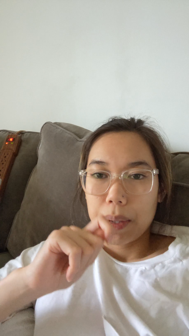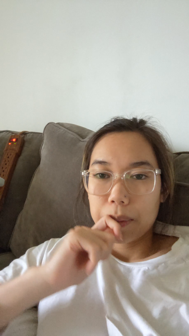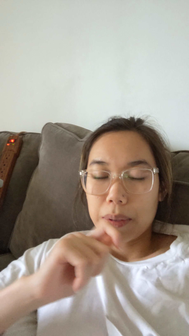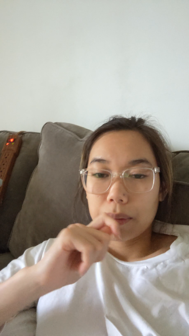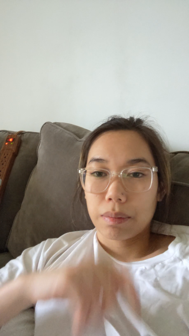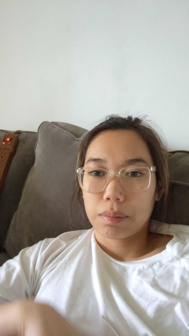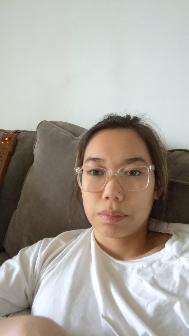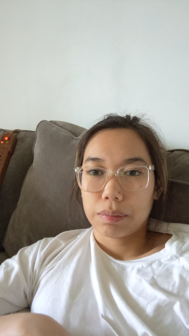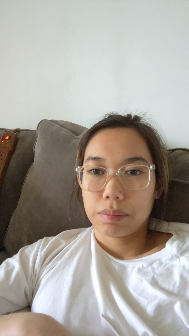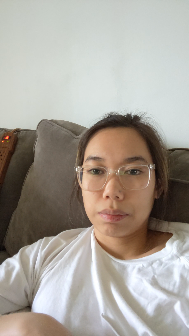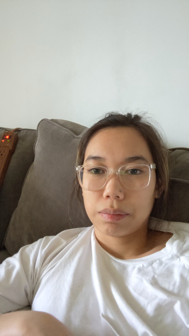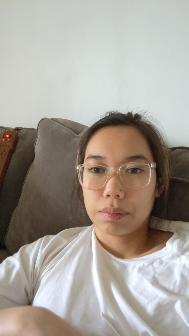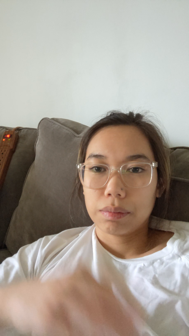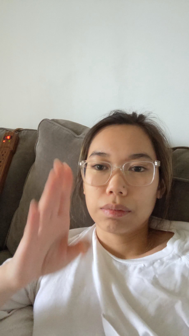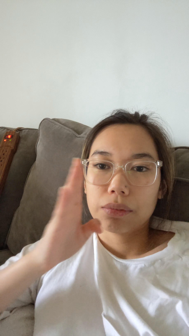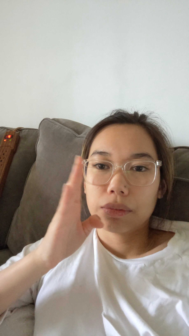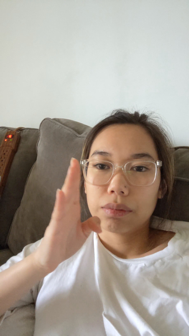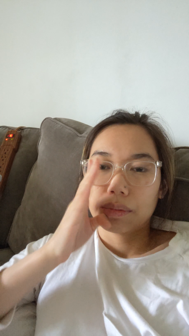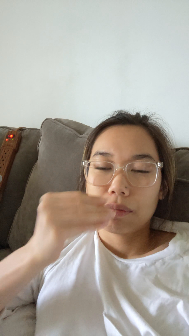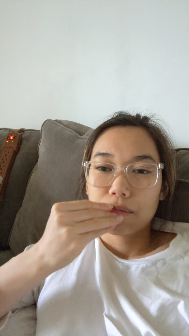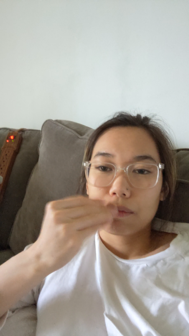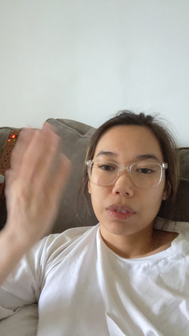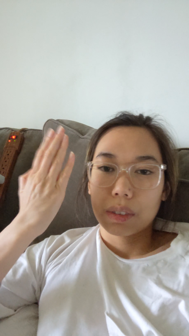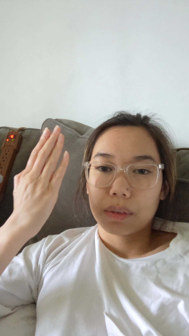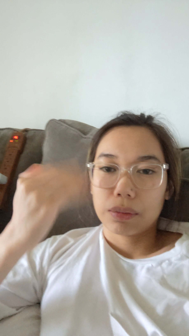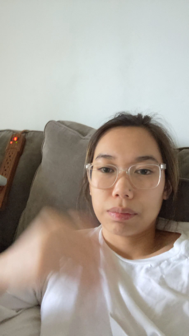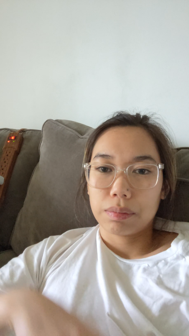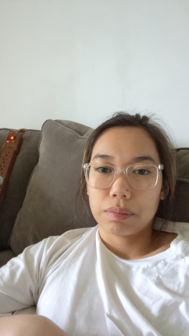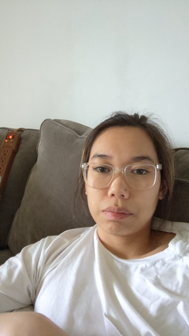breakfast